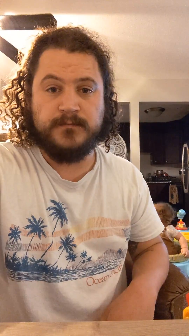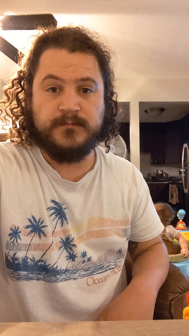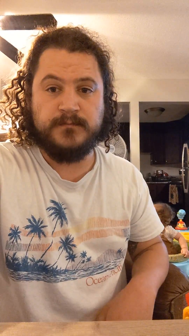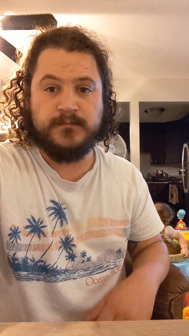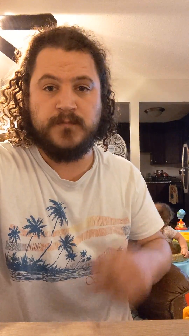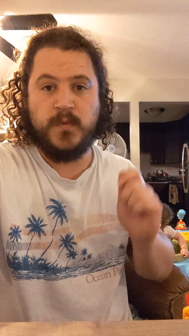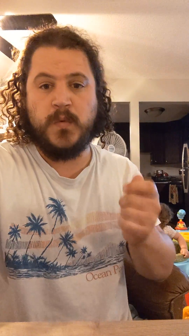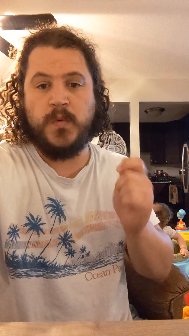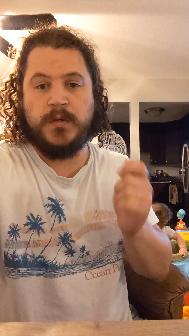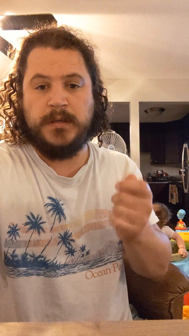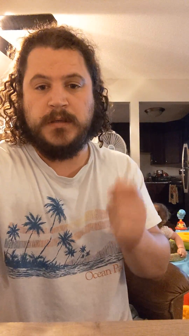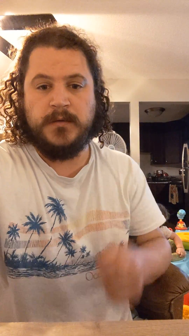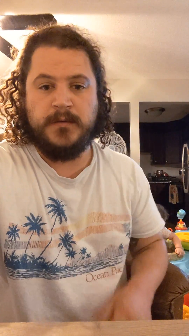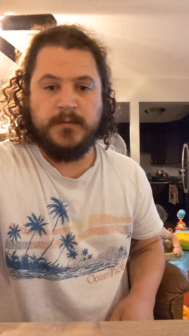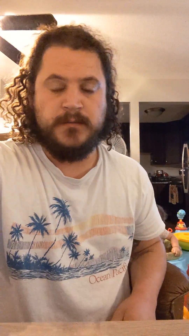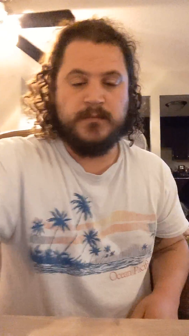cart